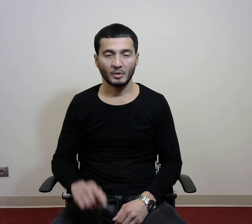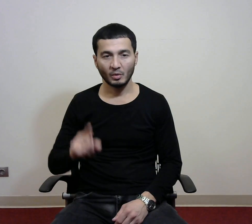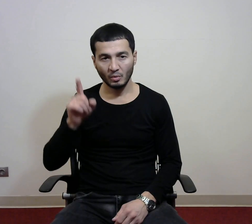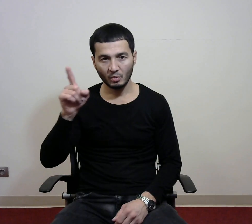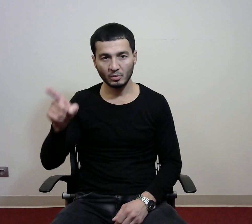O